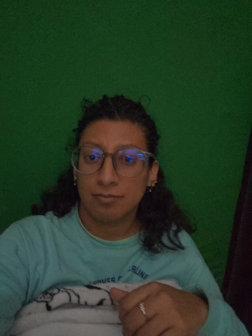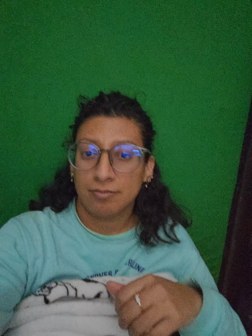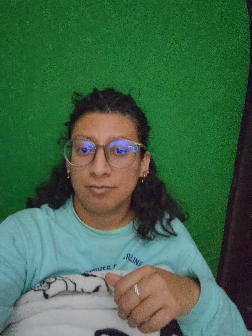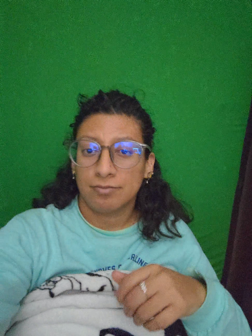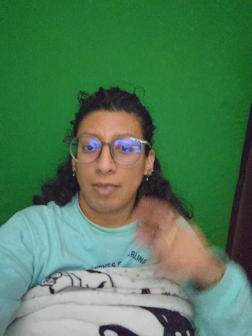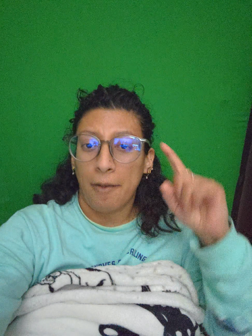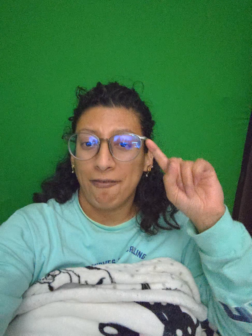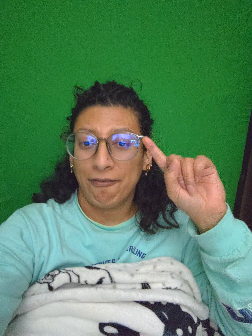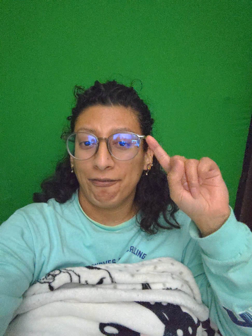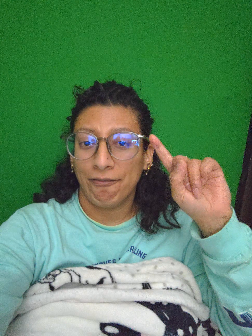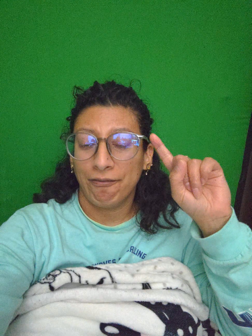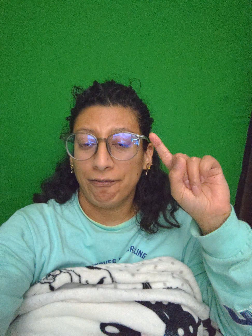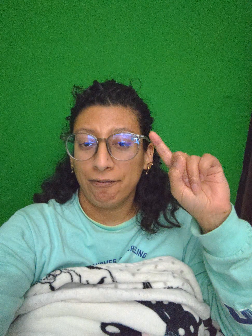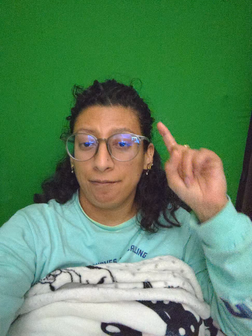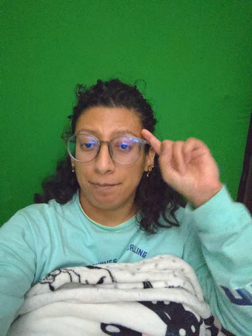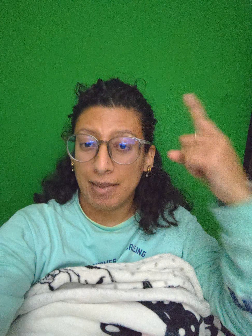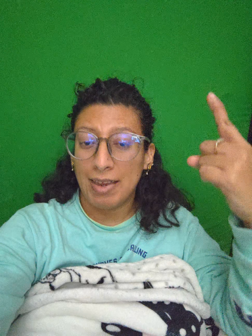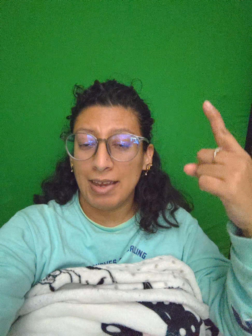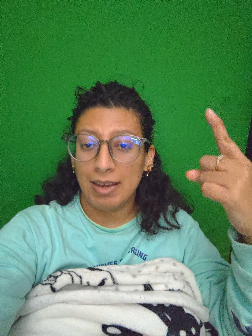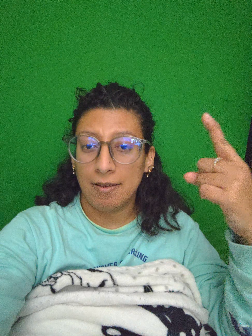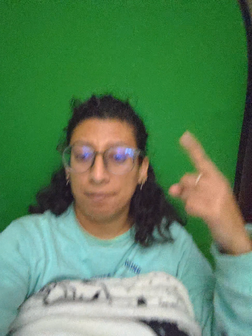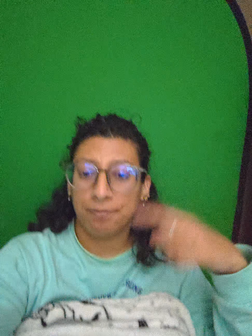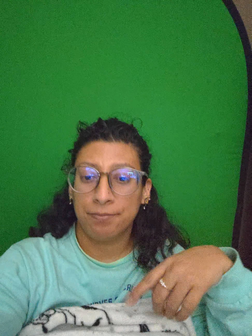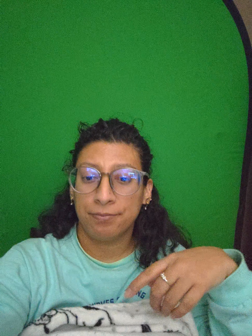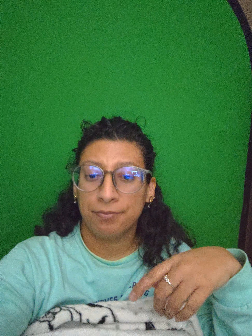penny